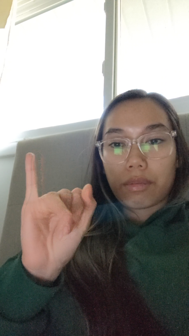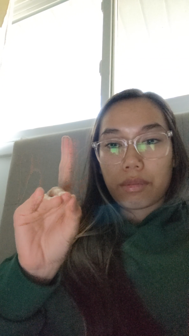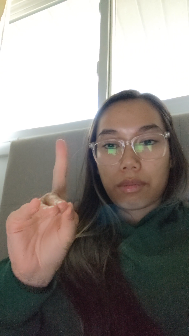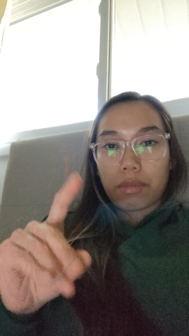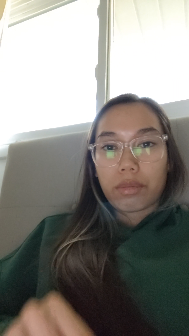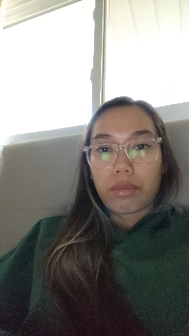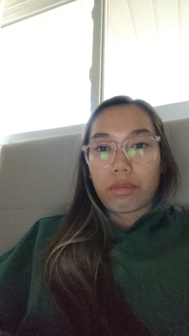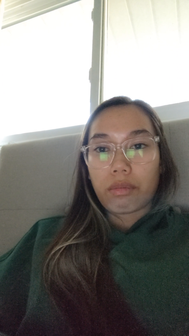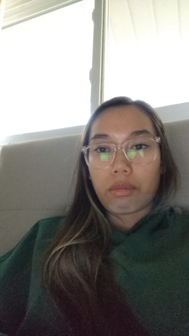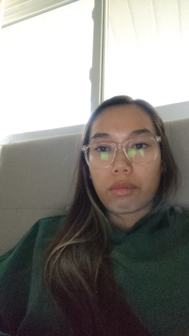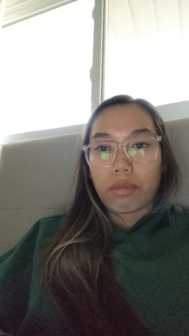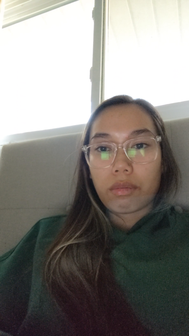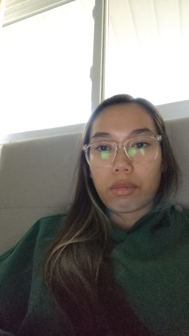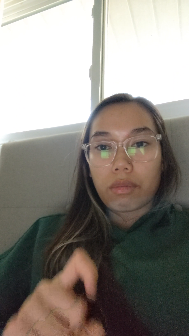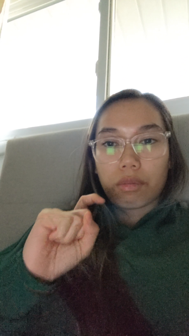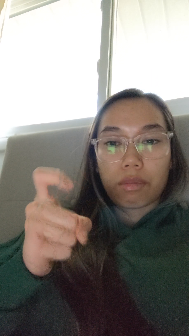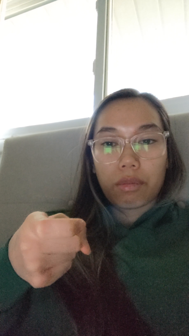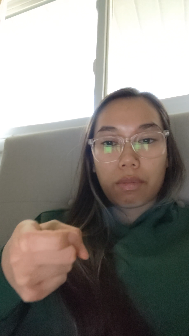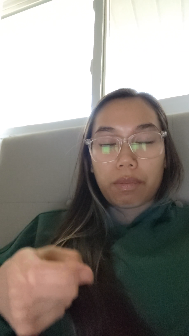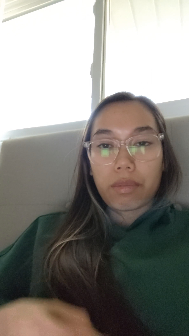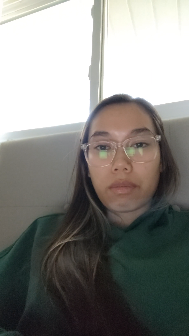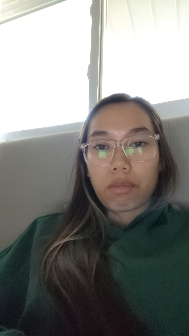present